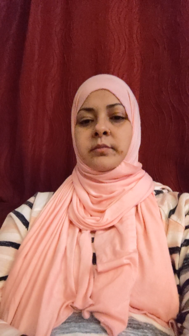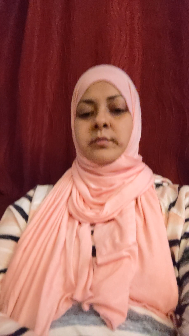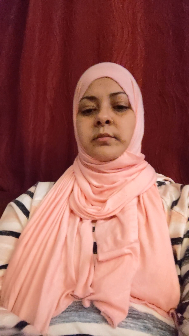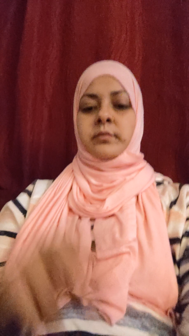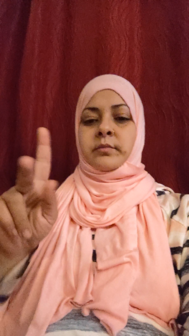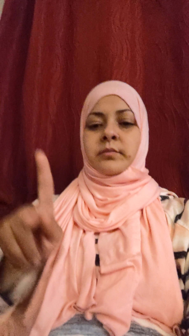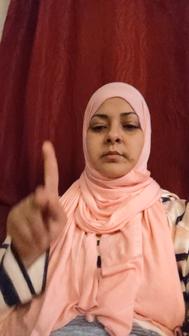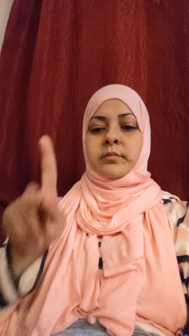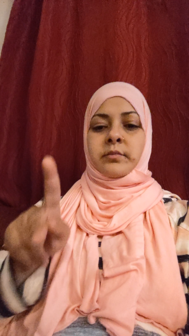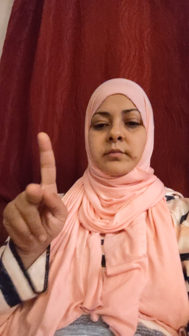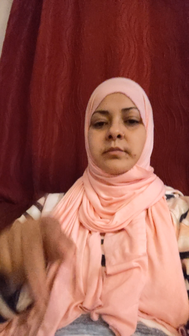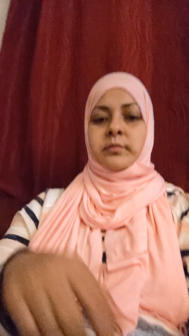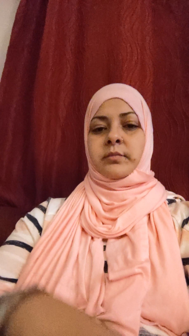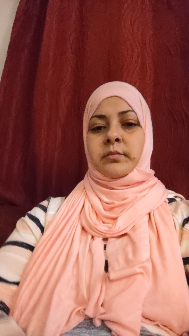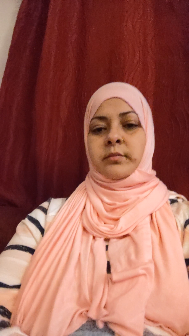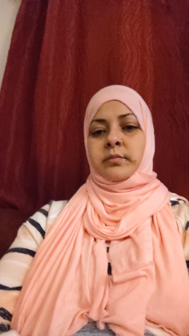people